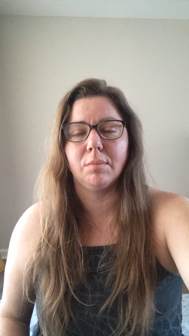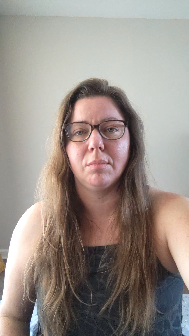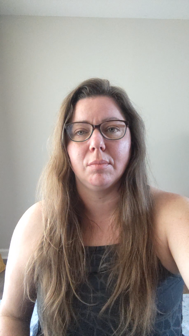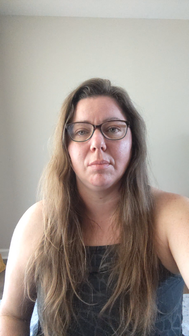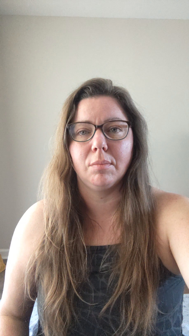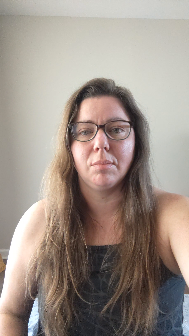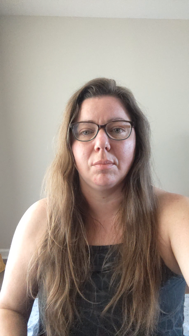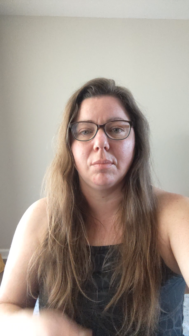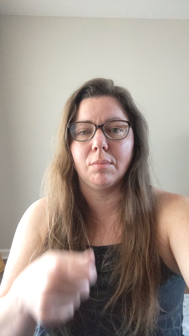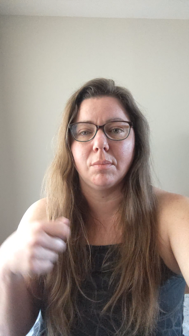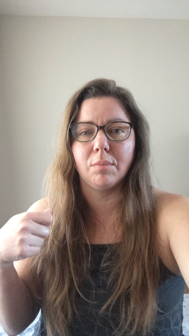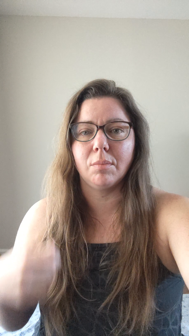pull